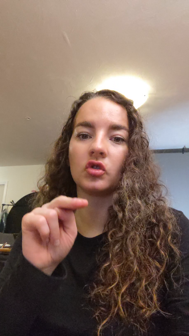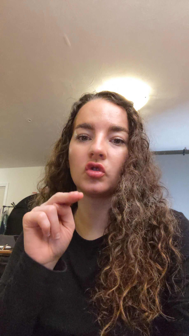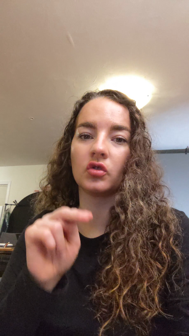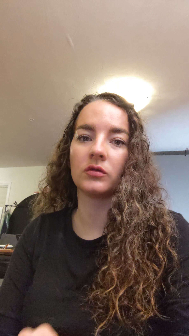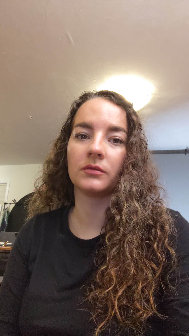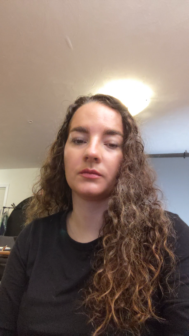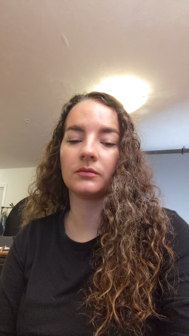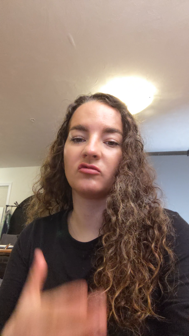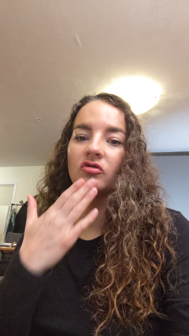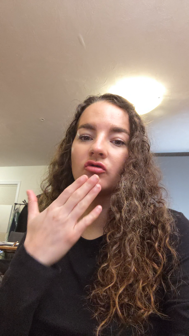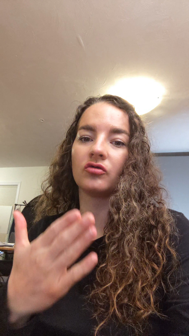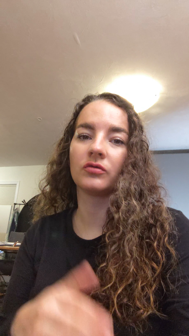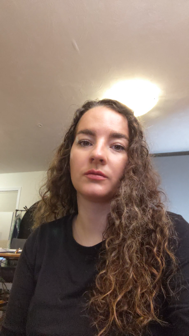good